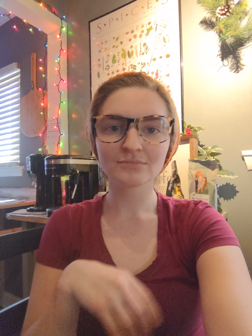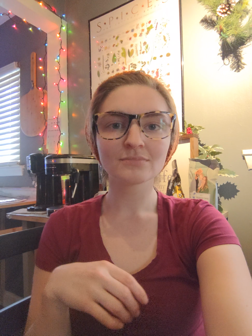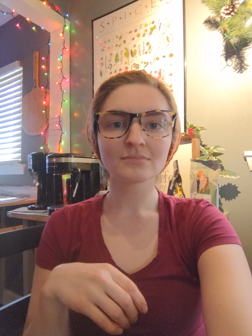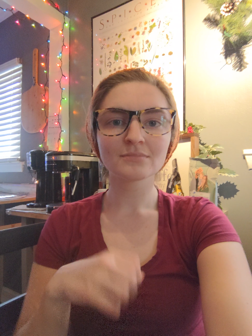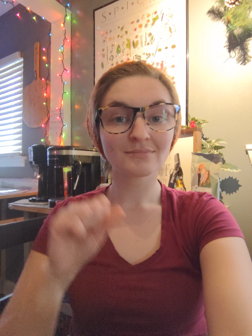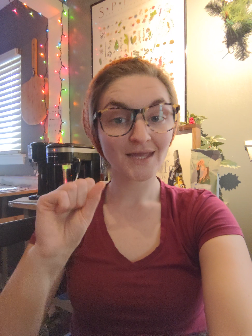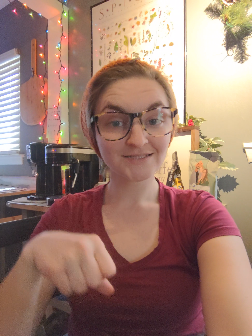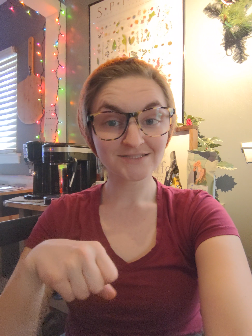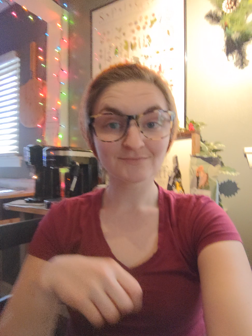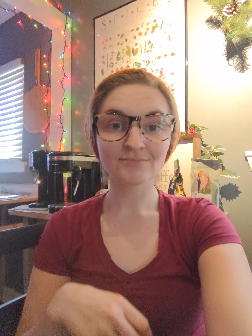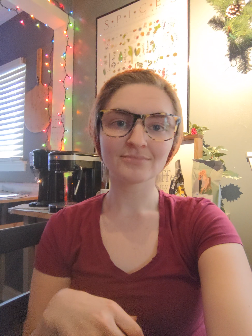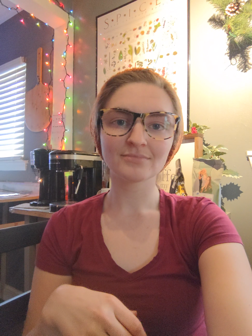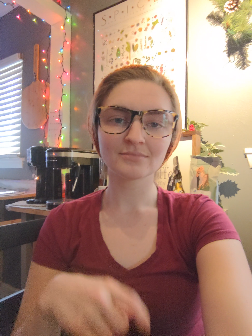can